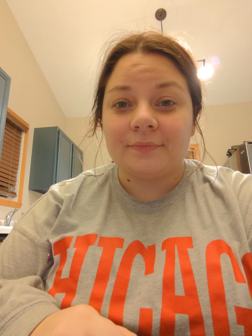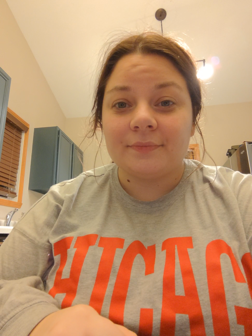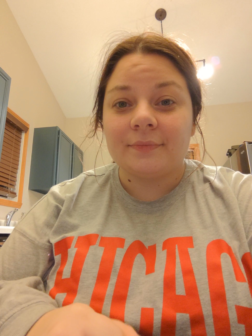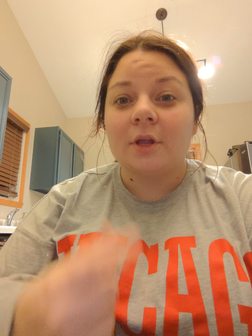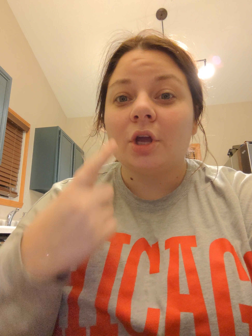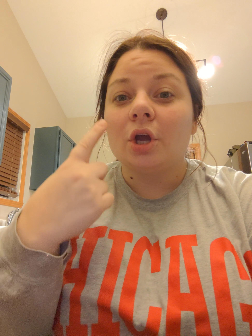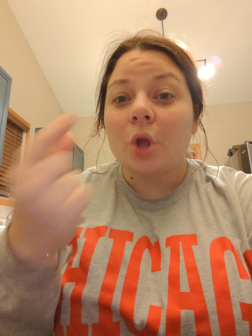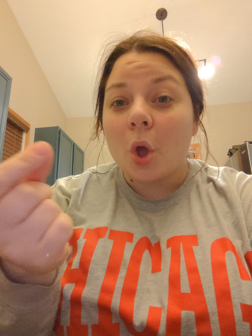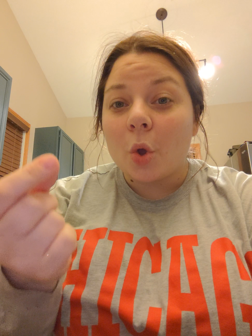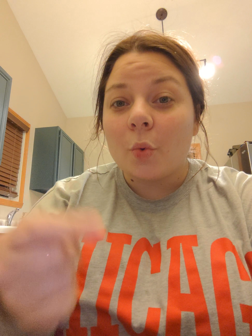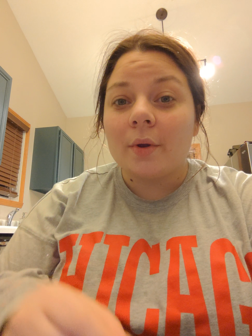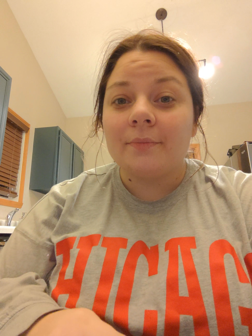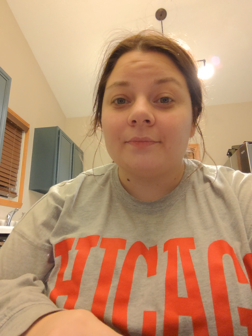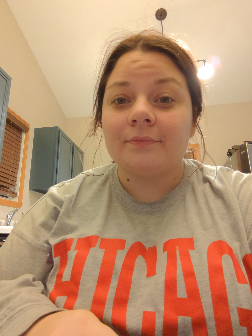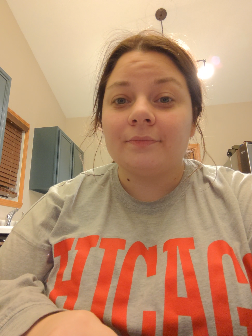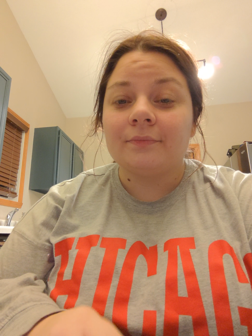go